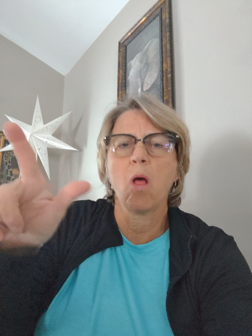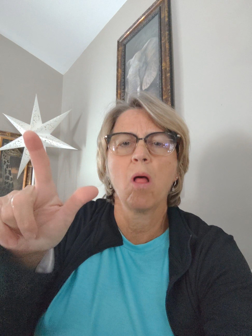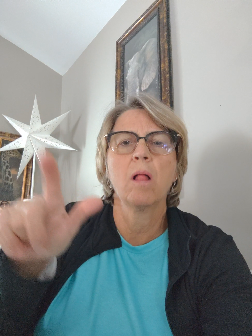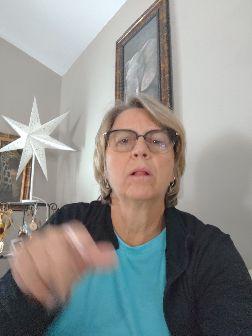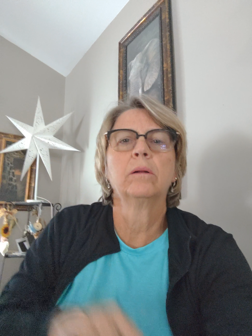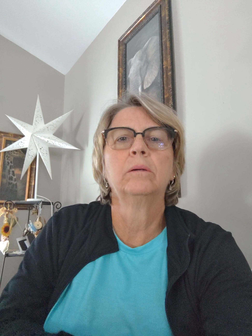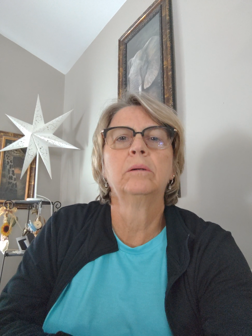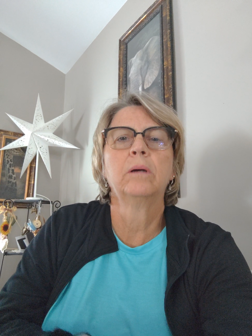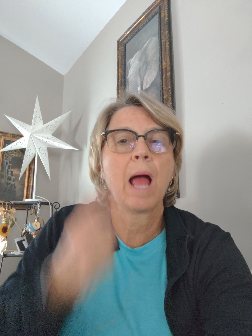all